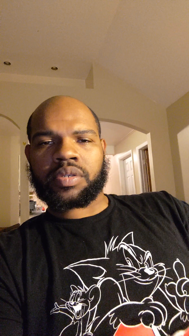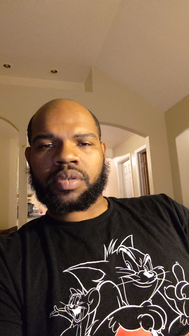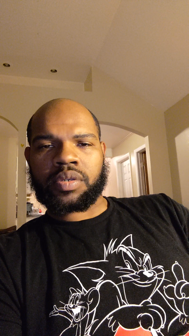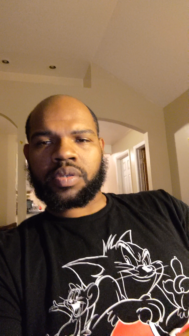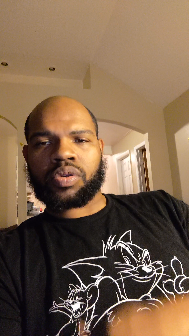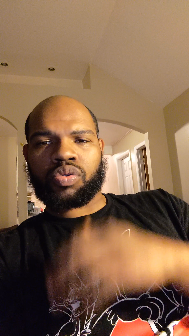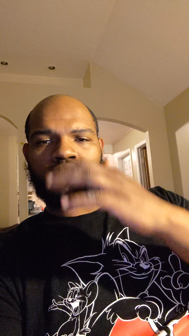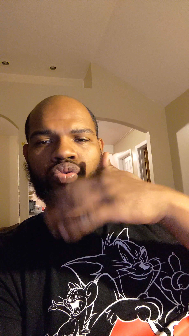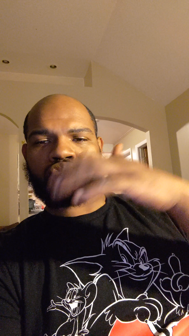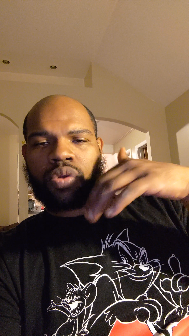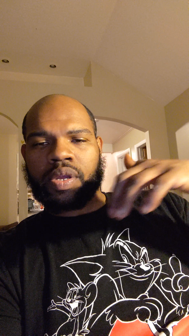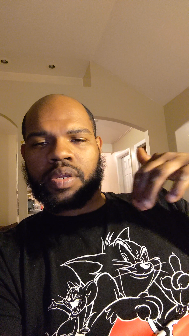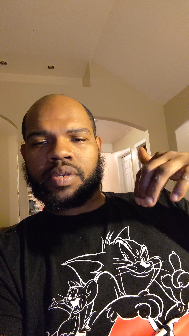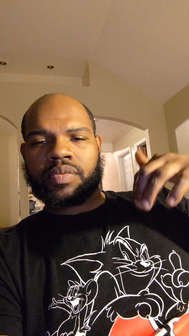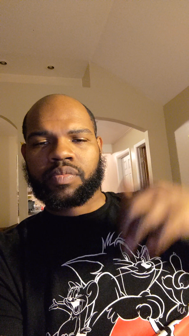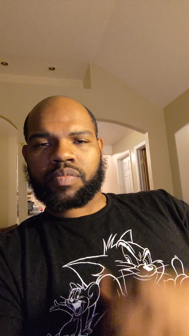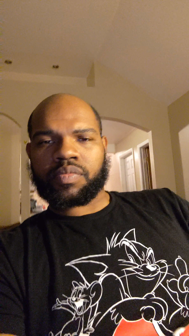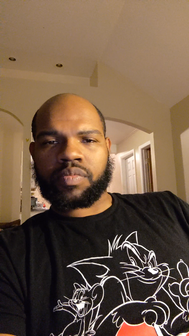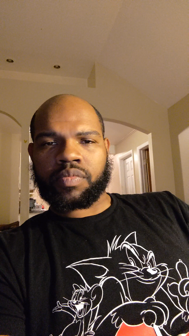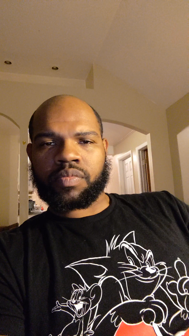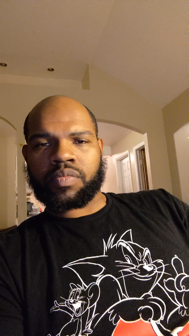grapes